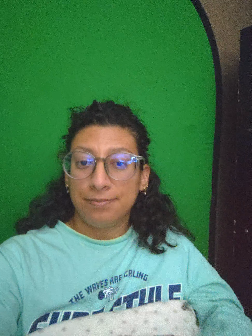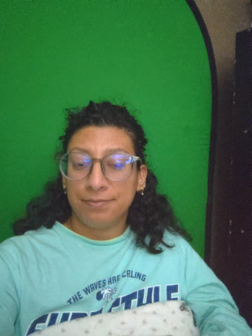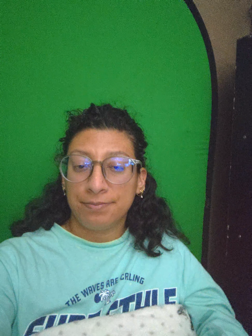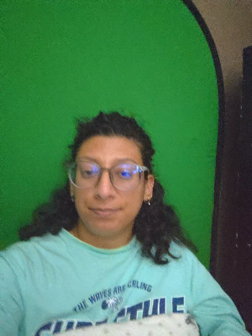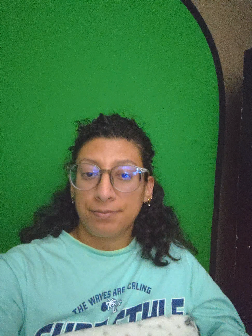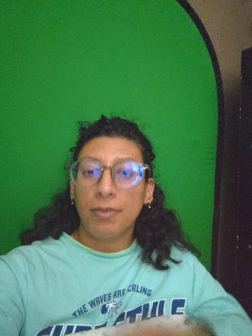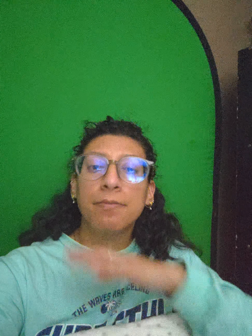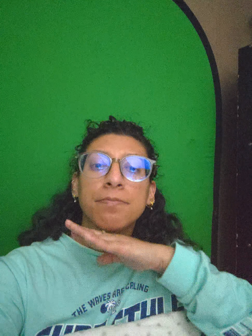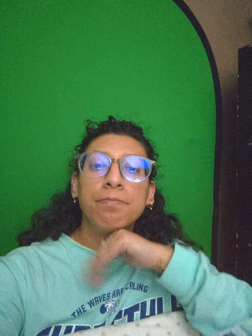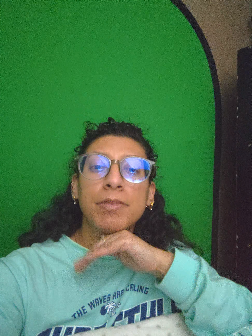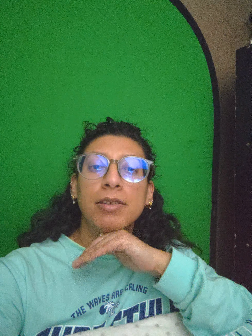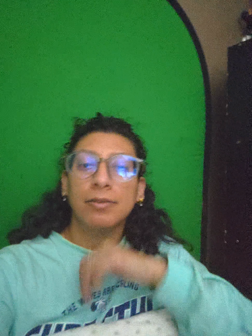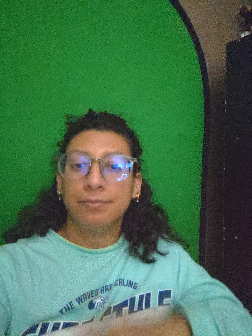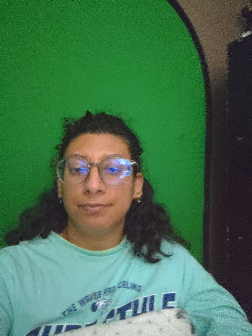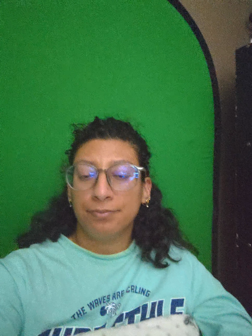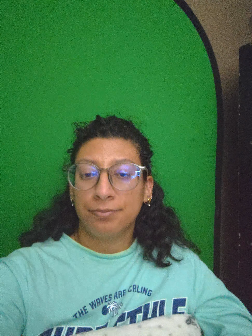pig